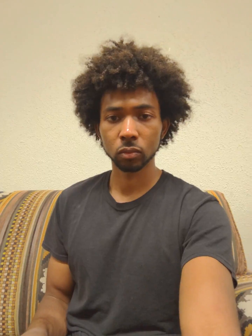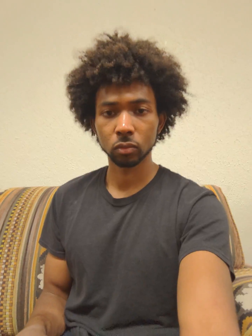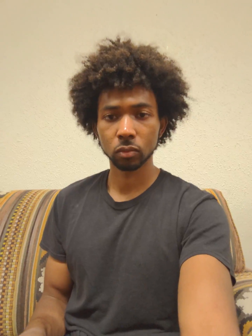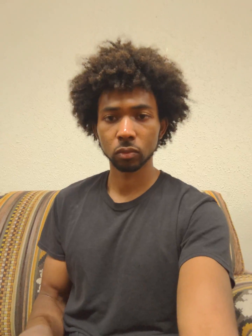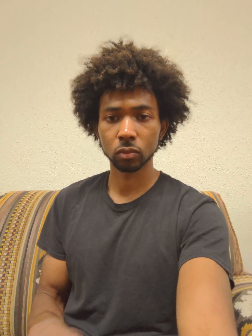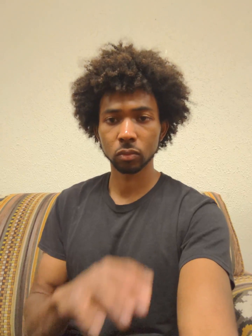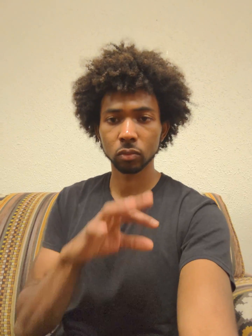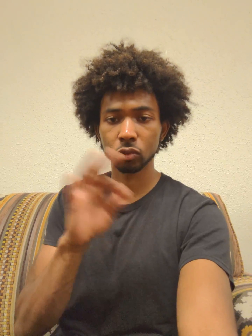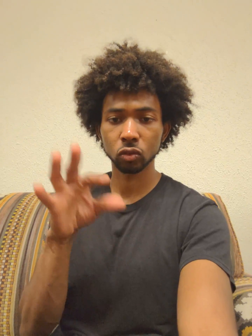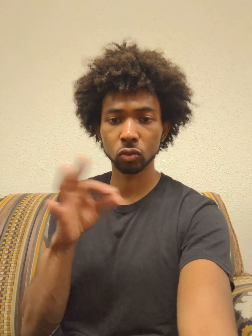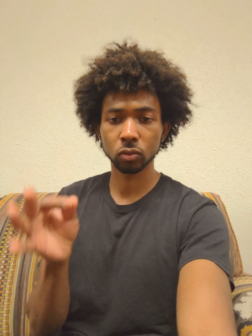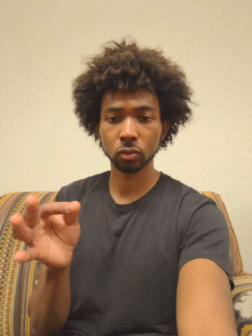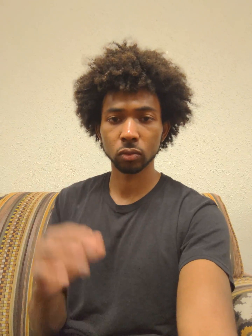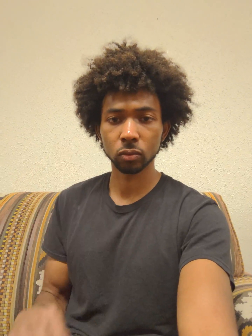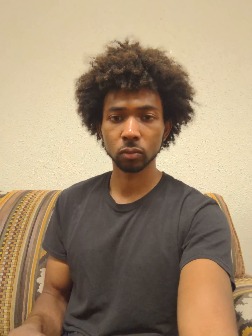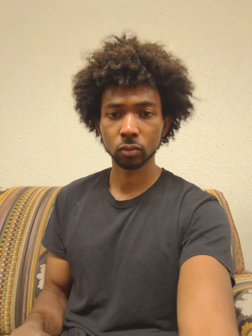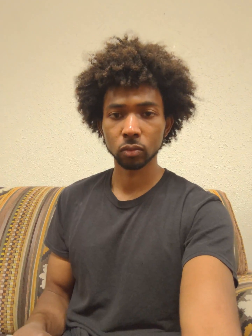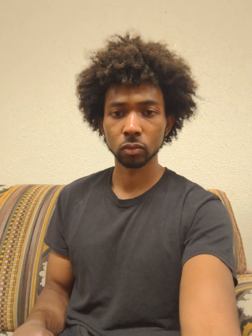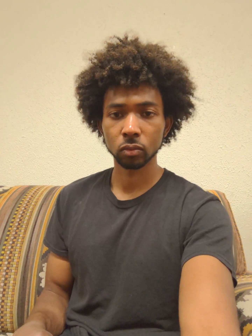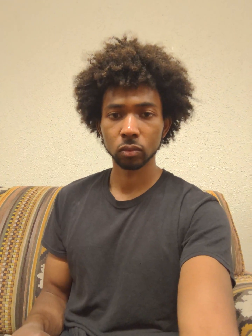choose